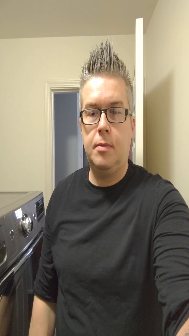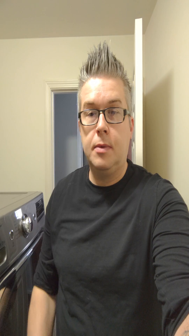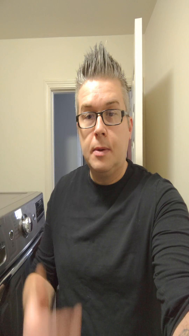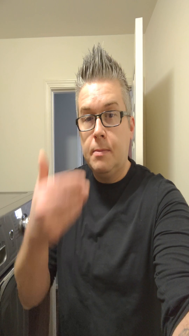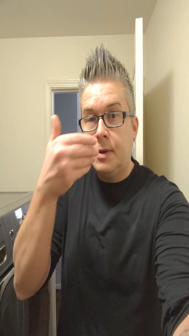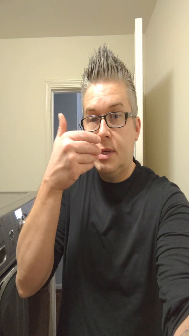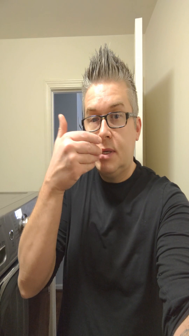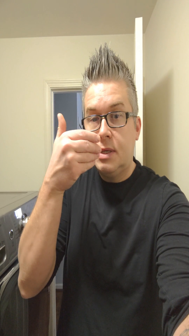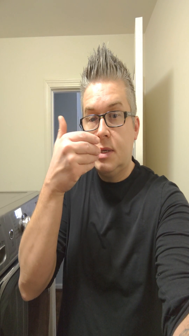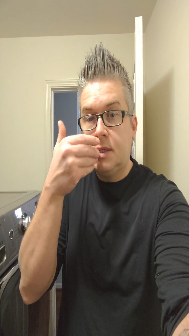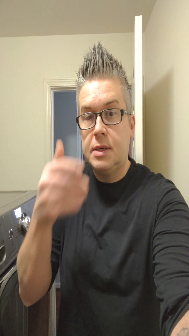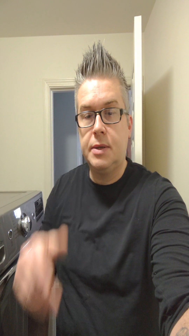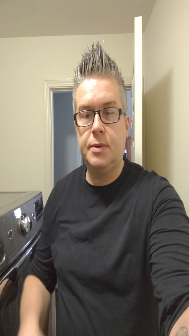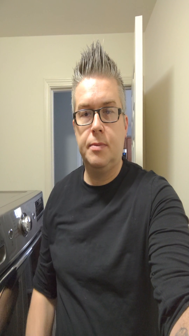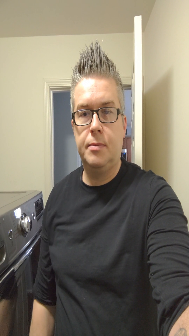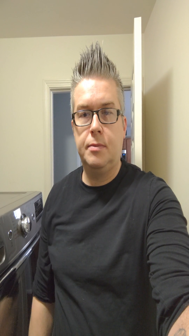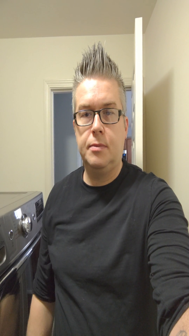pizza